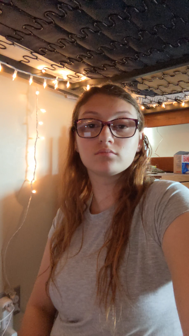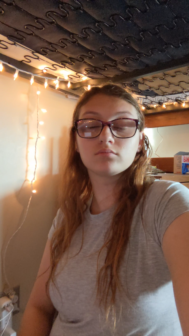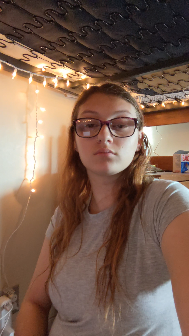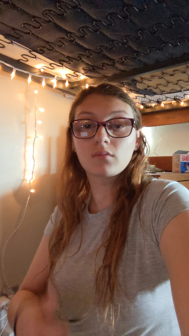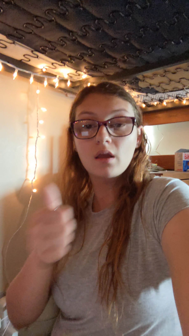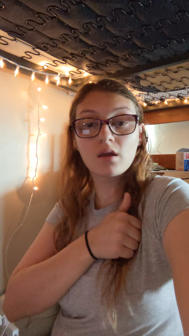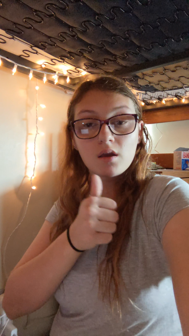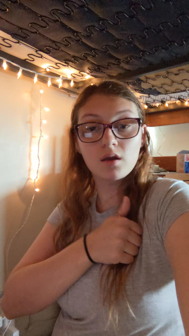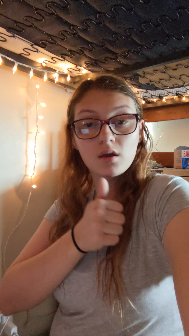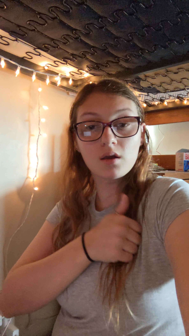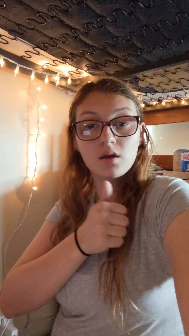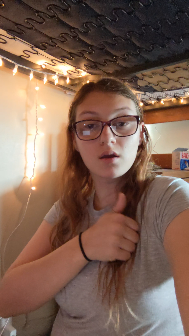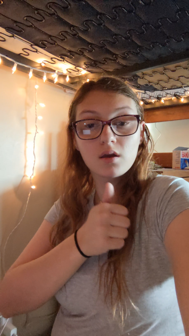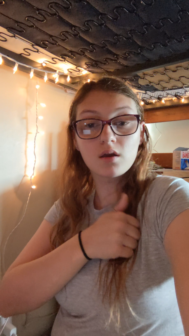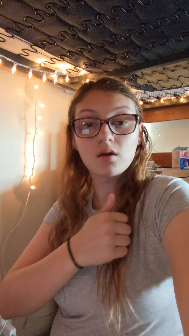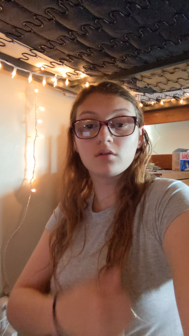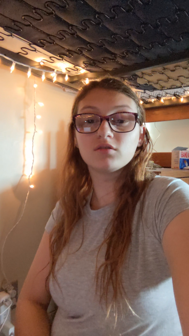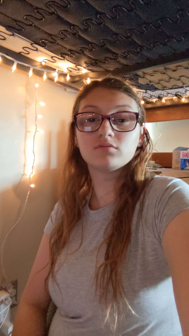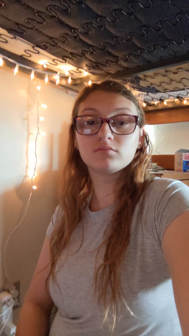hug